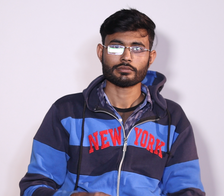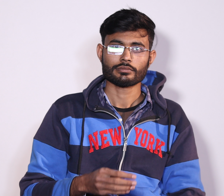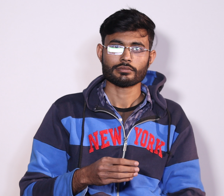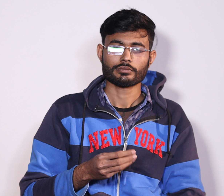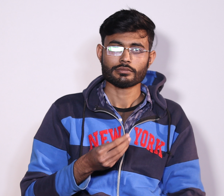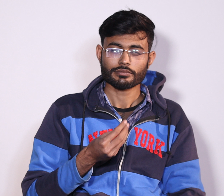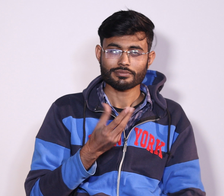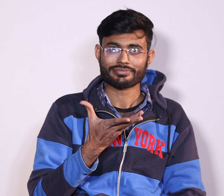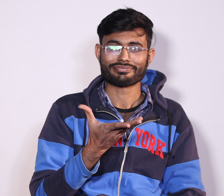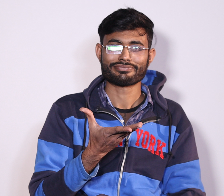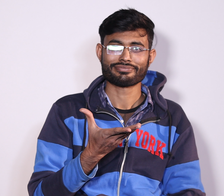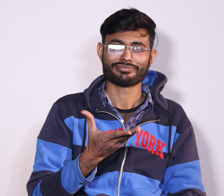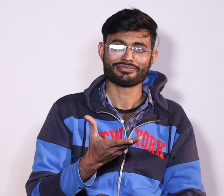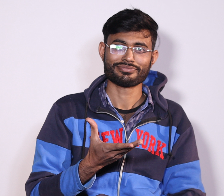glad